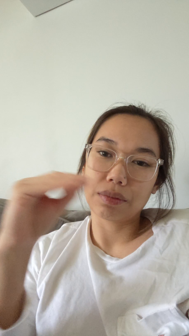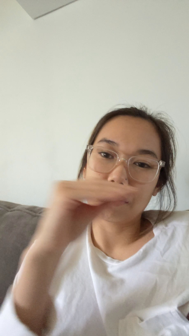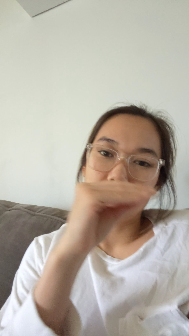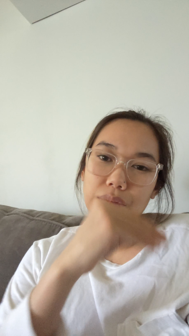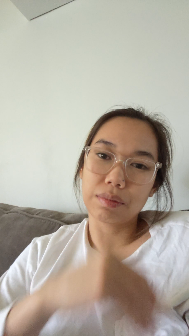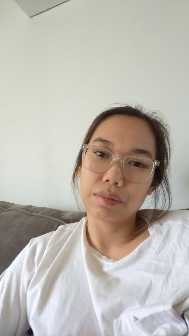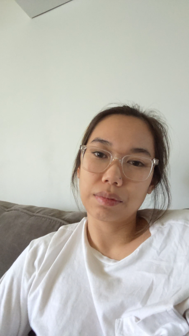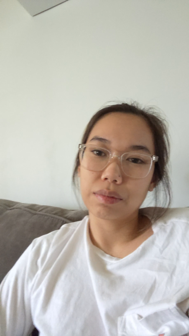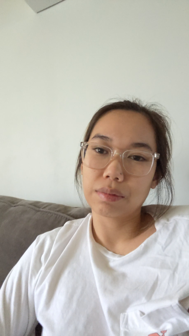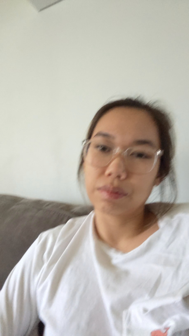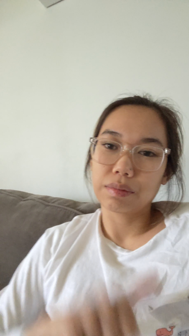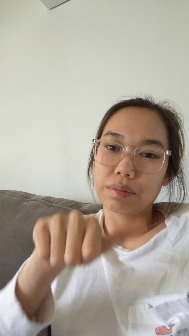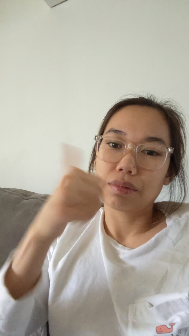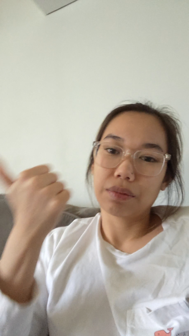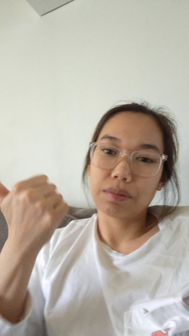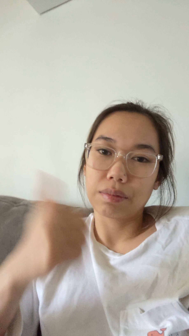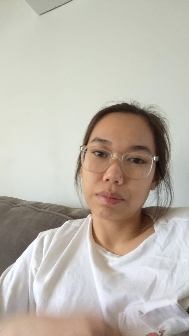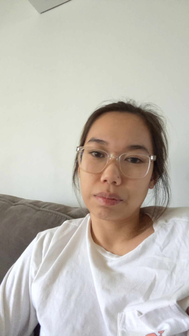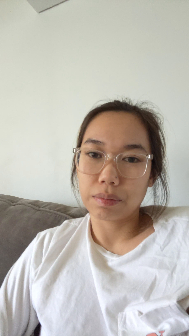other